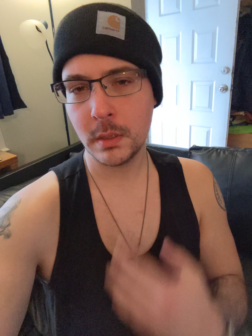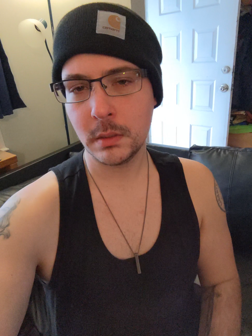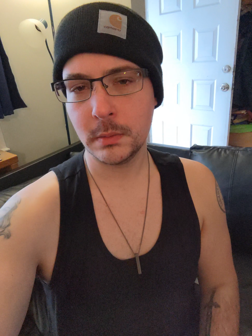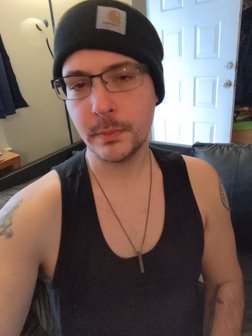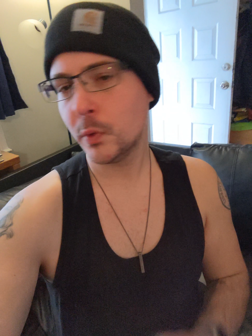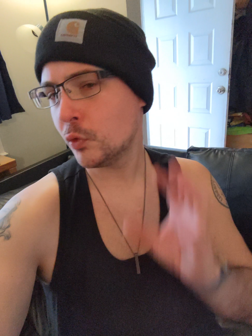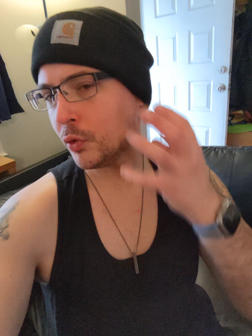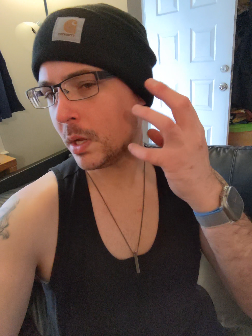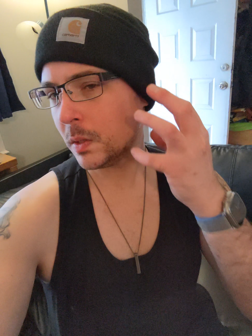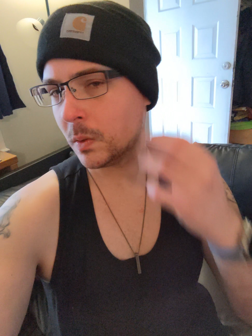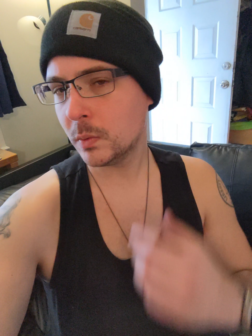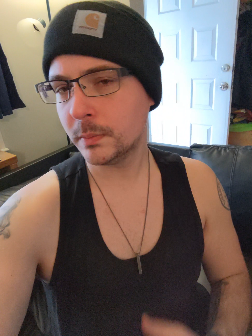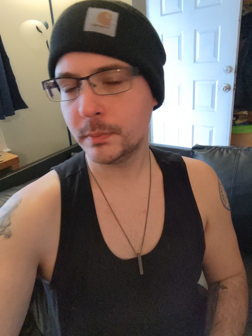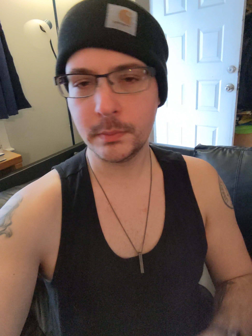radio